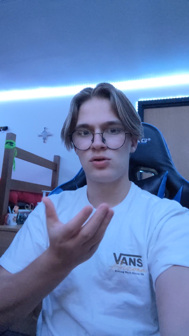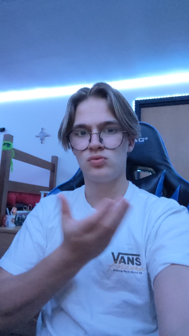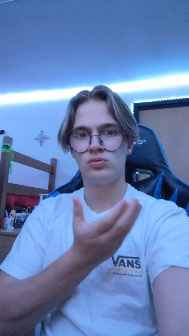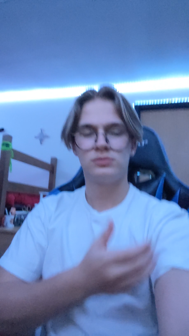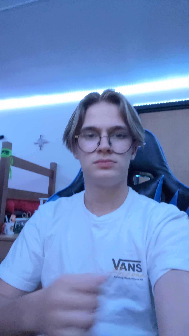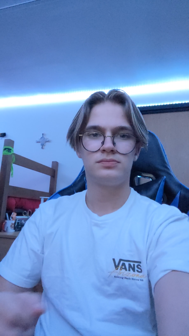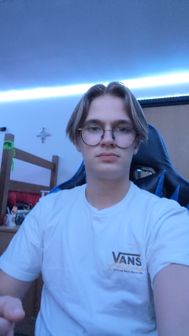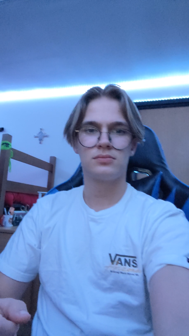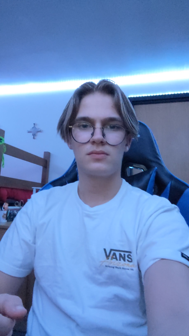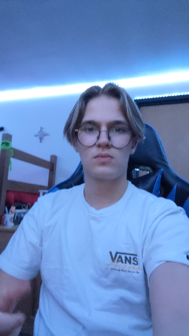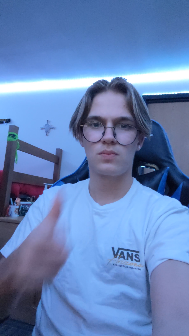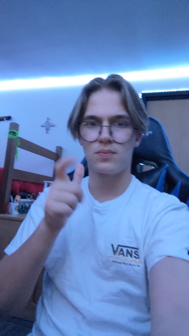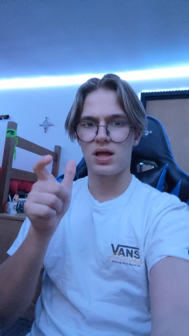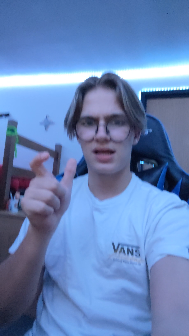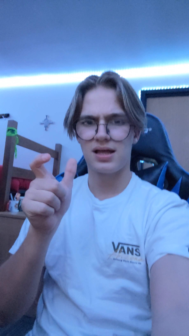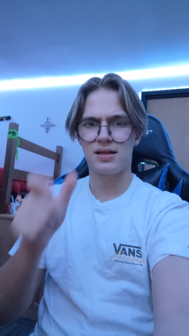run